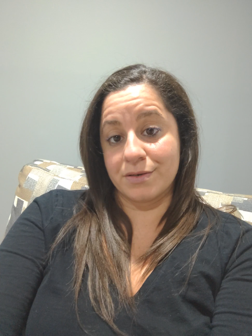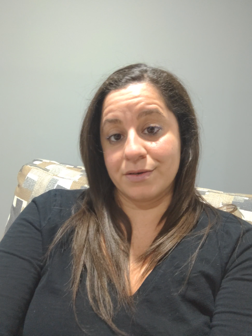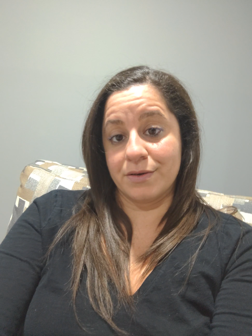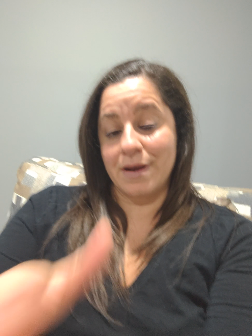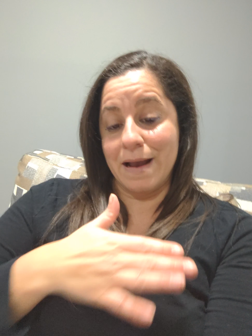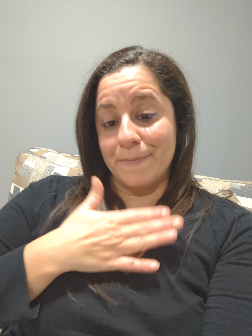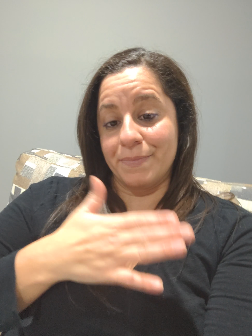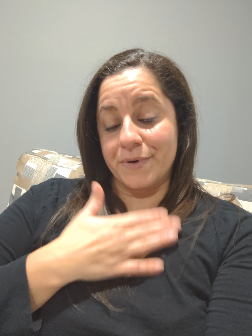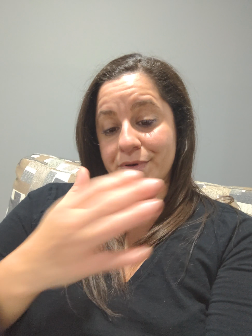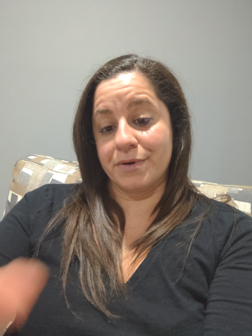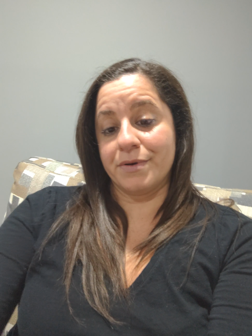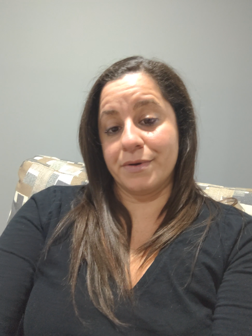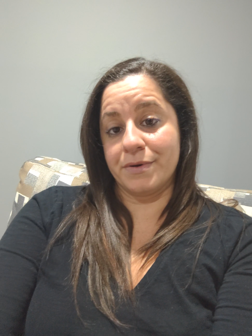happy